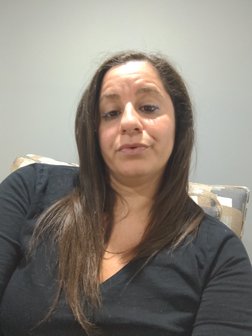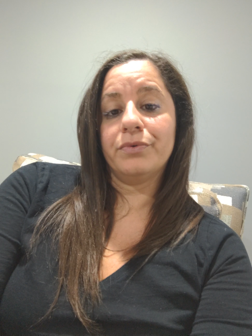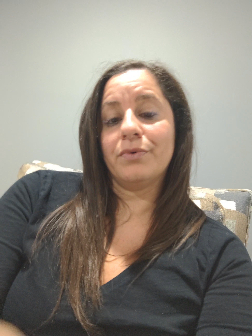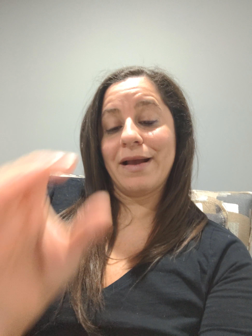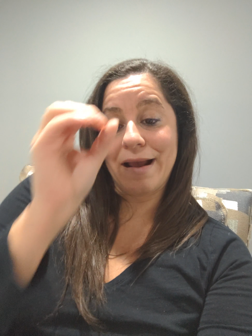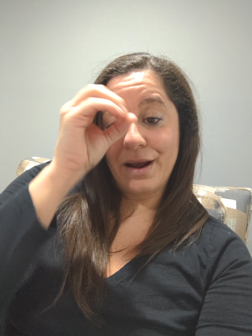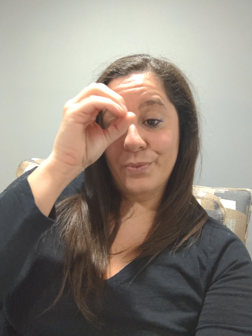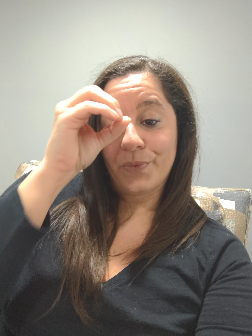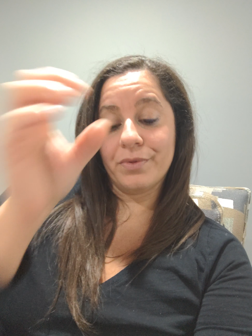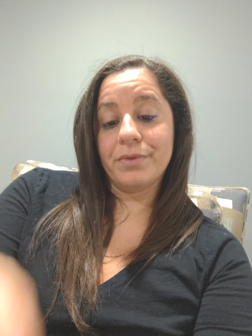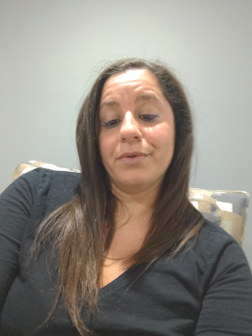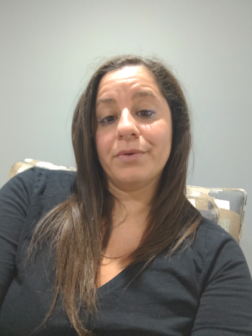owl